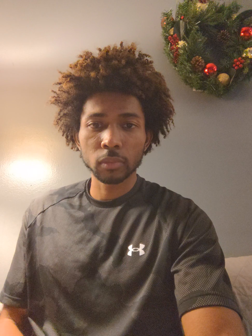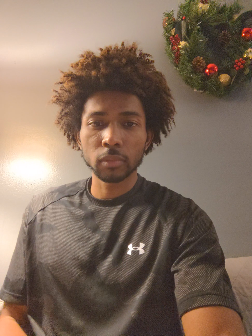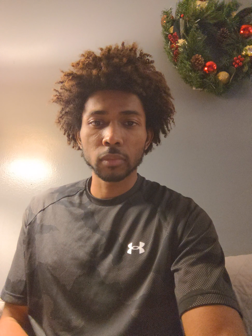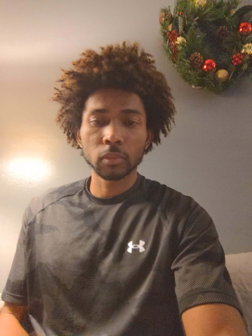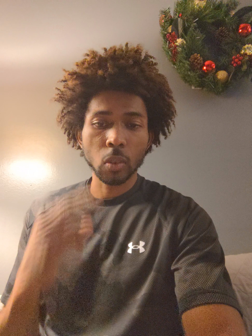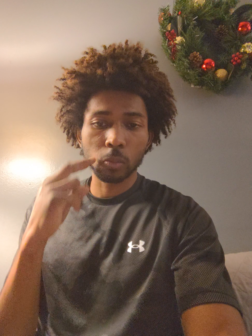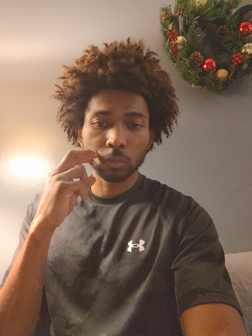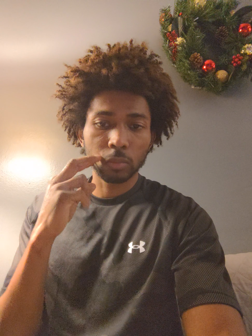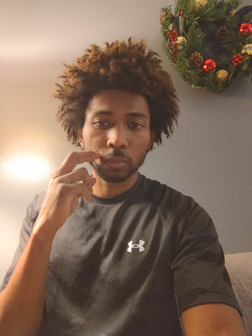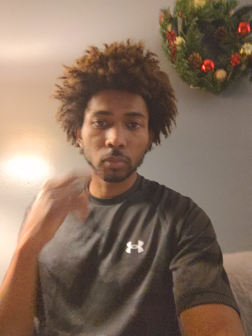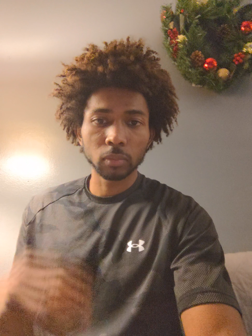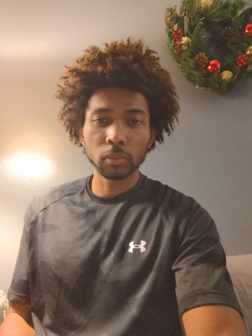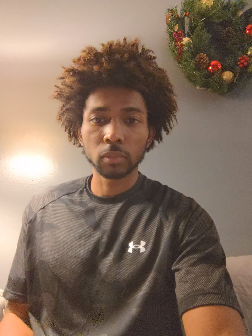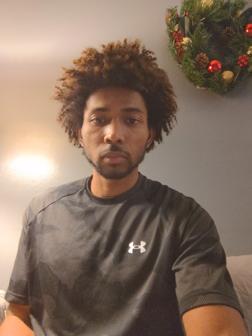gum